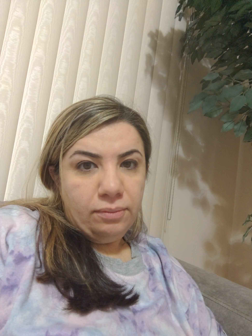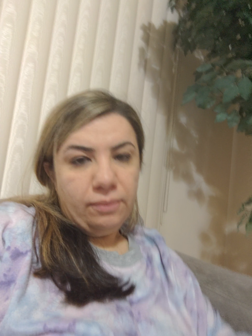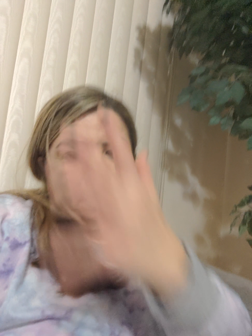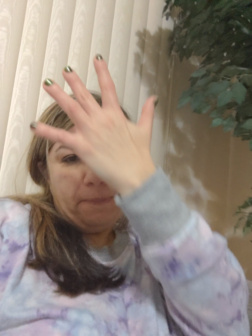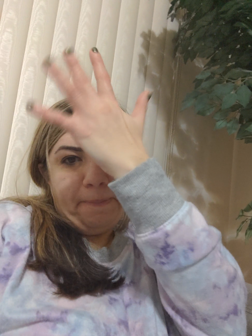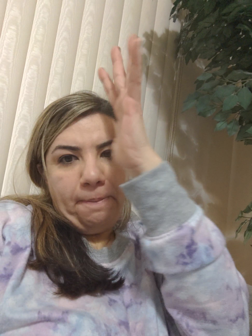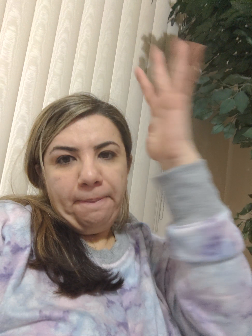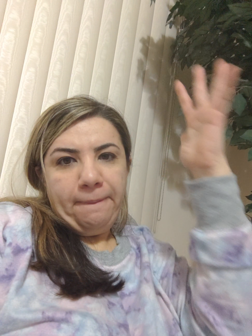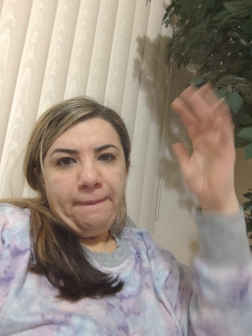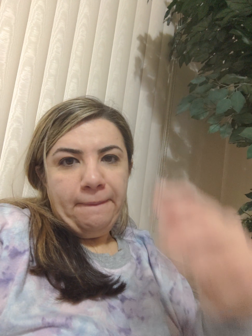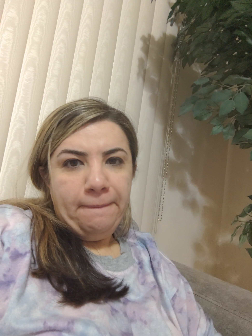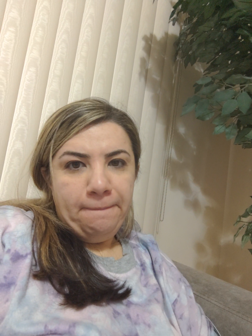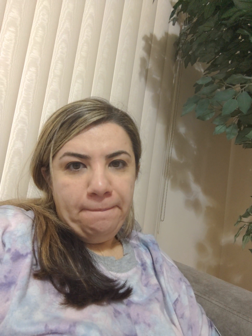tree